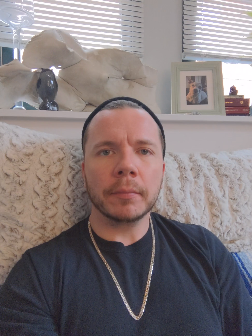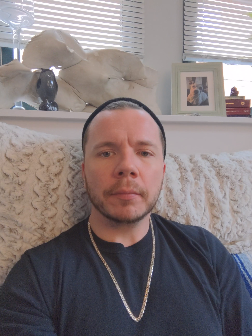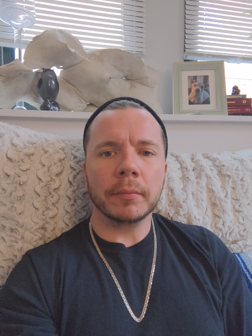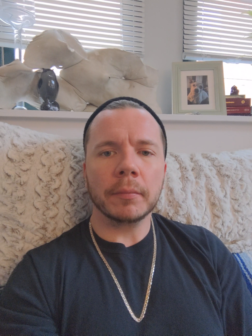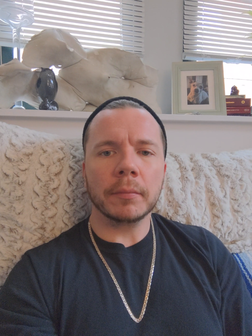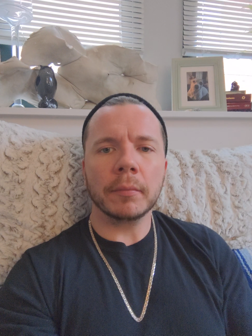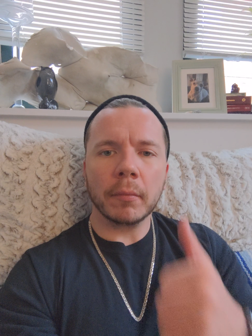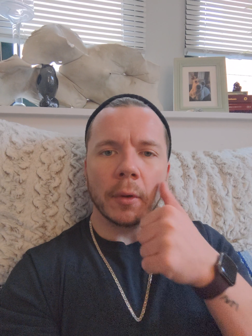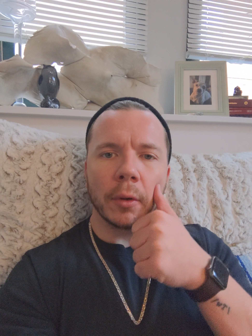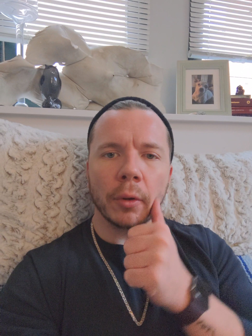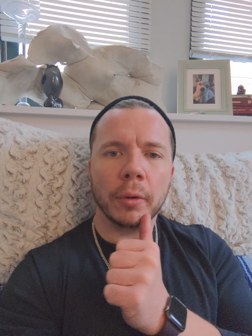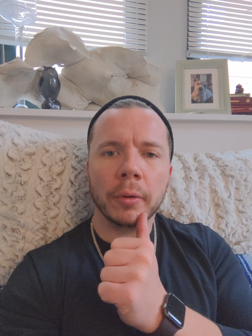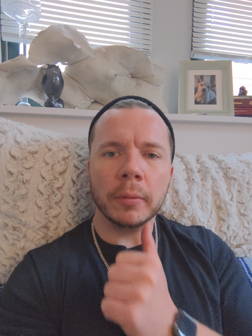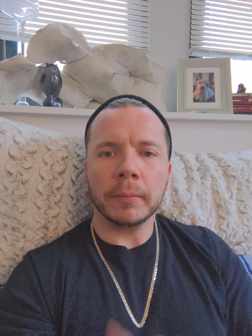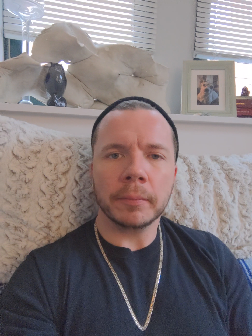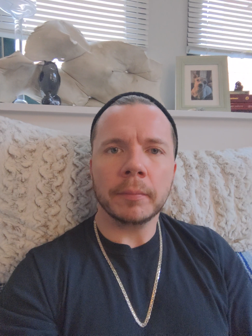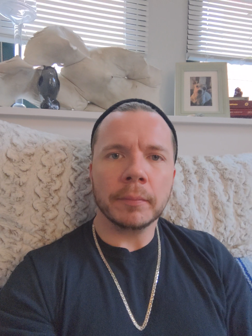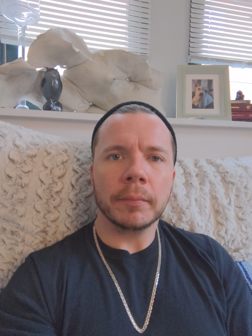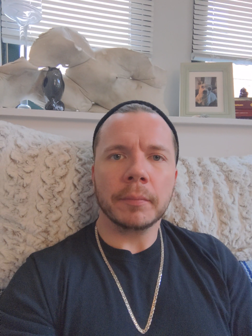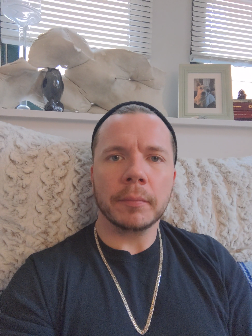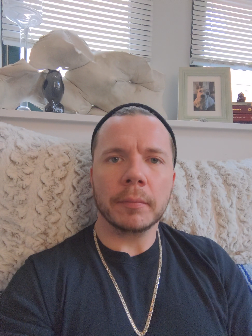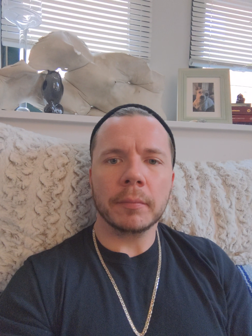girl